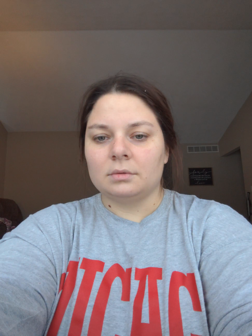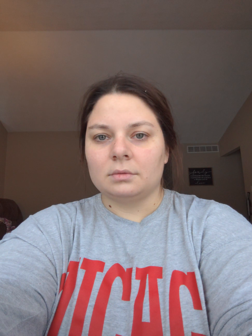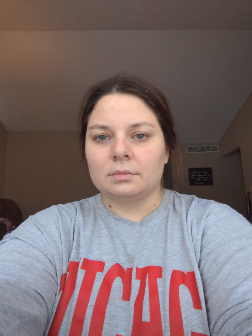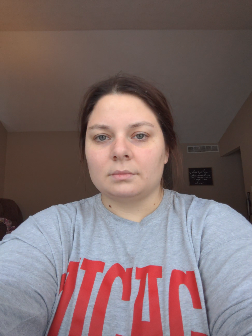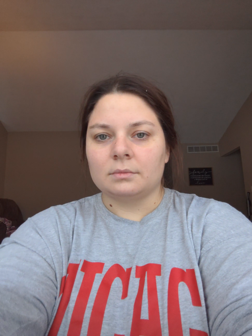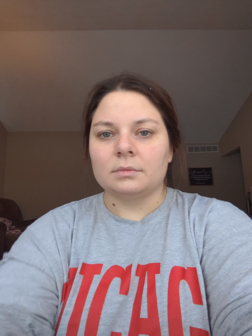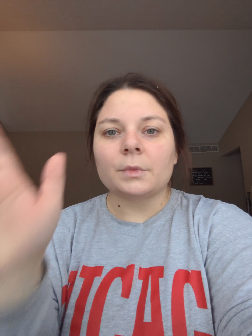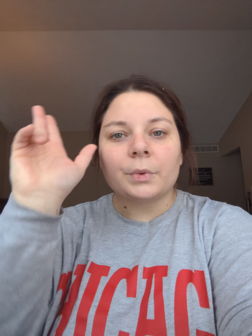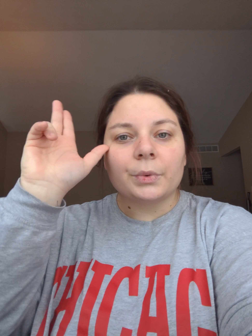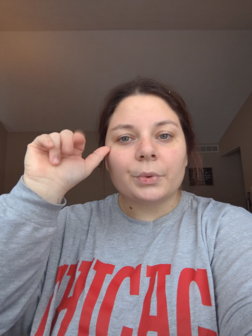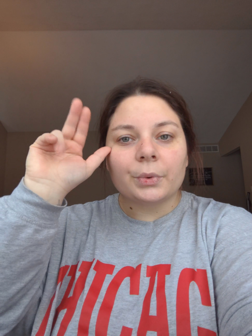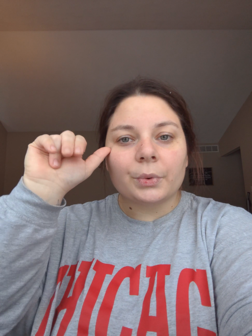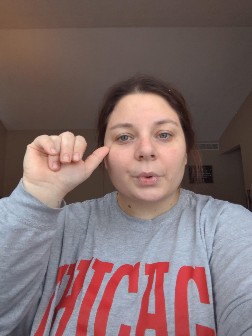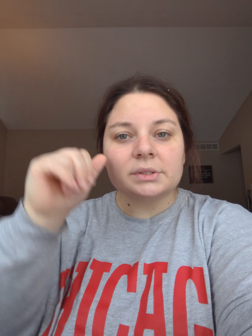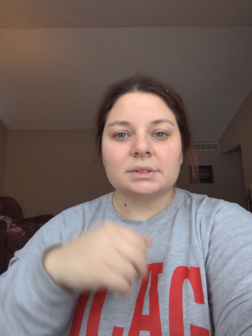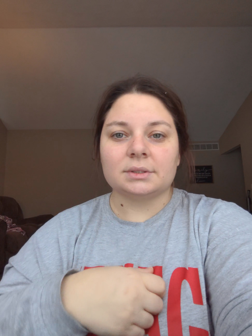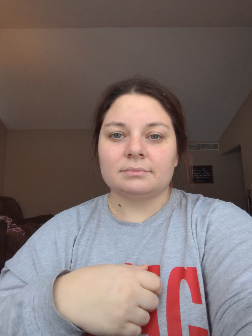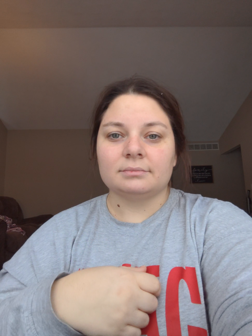horse